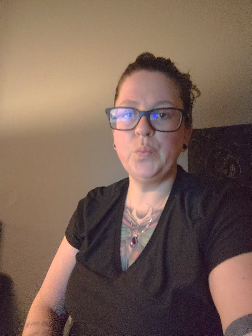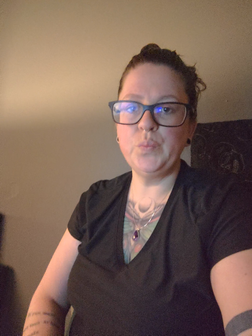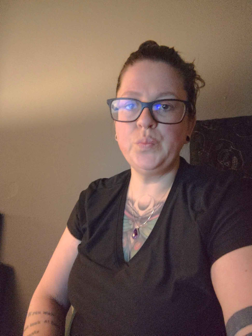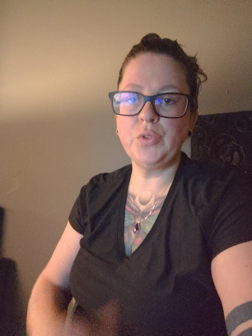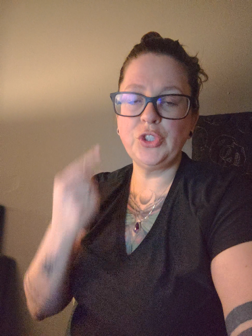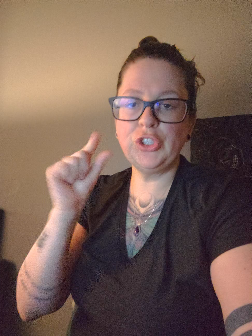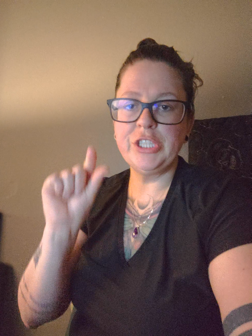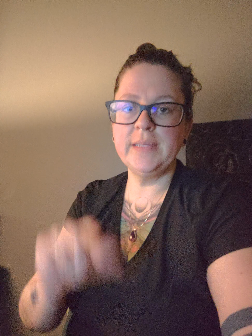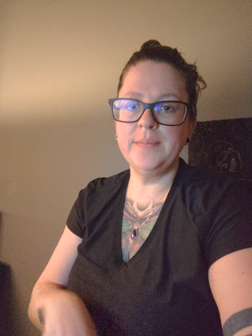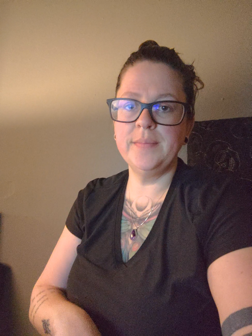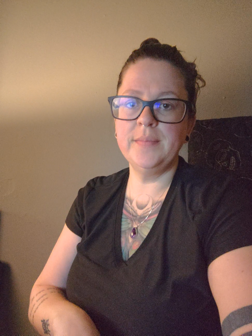green